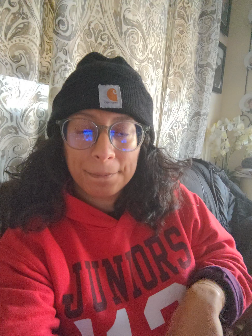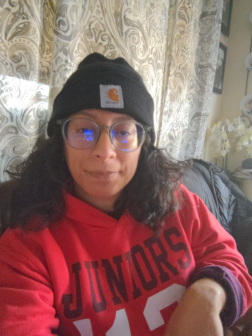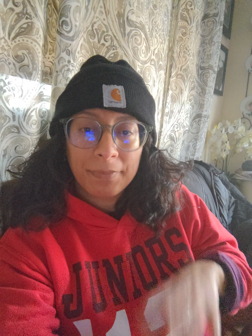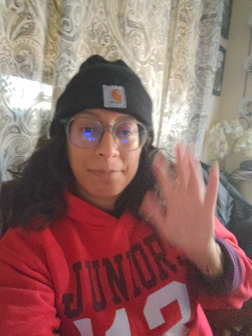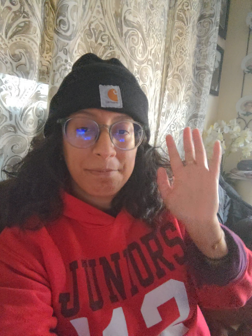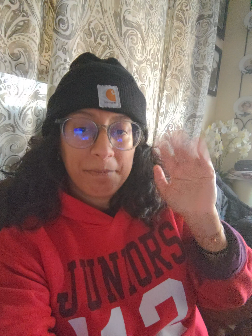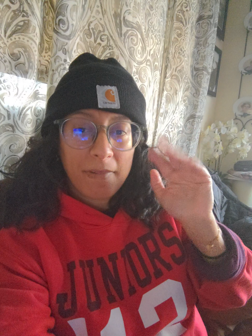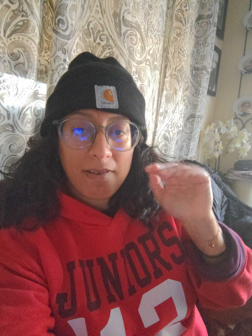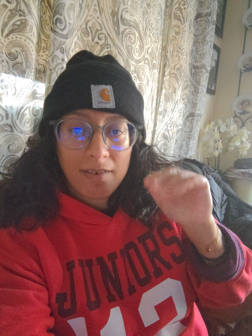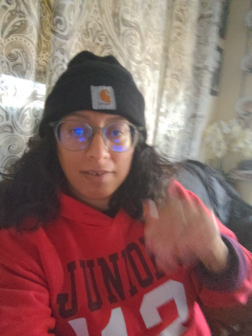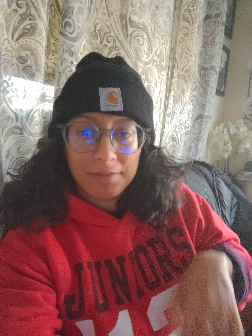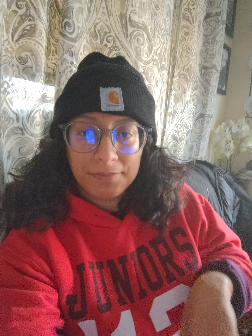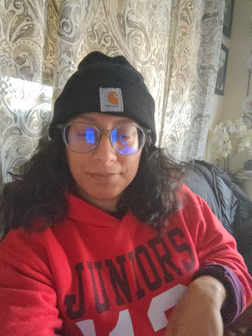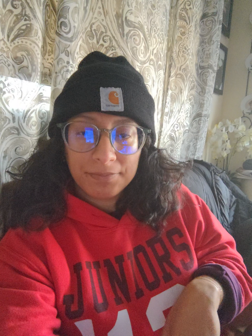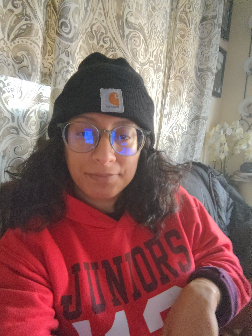bye